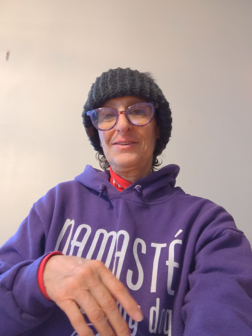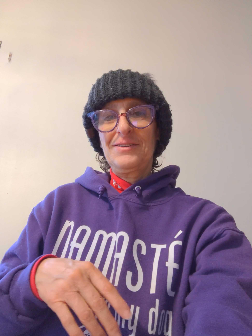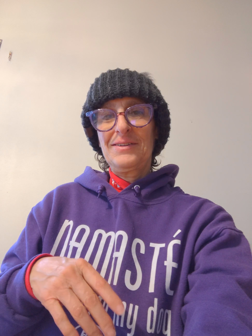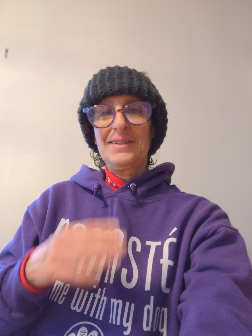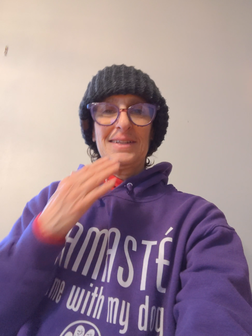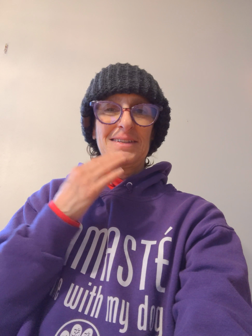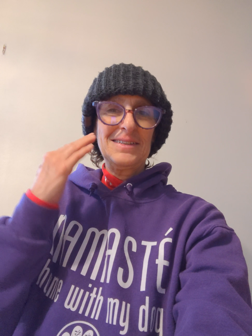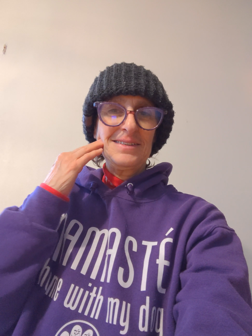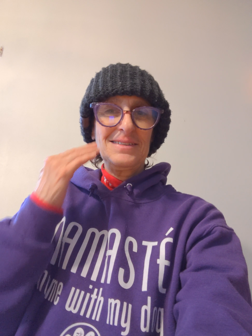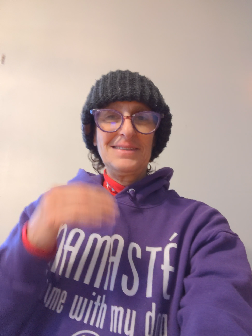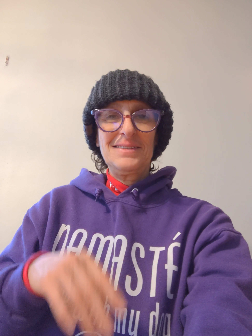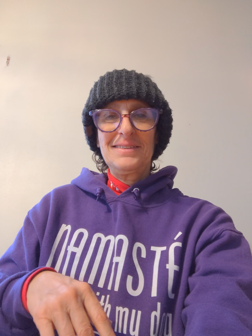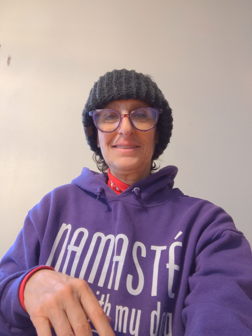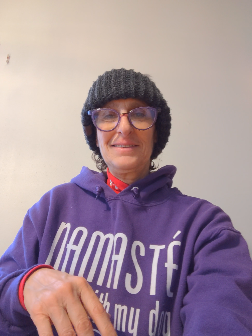kiss